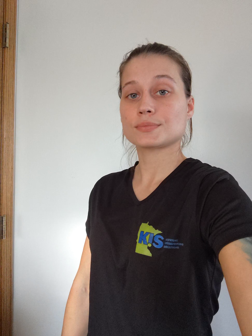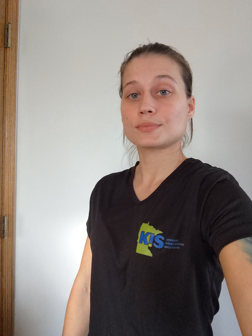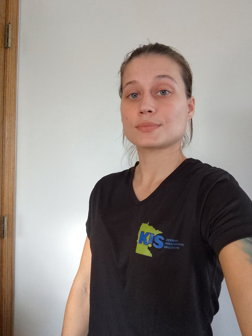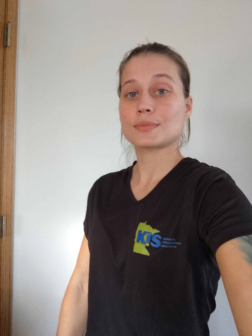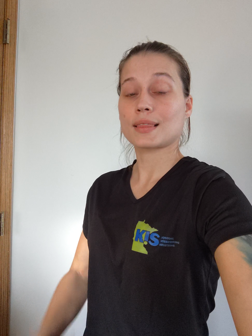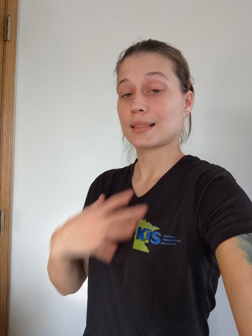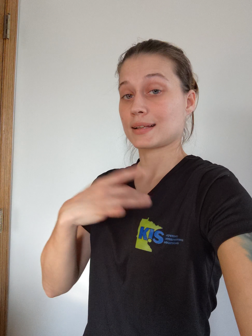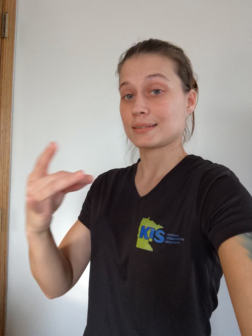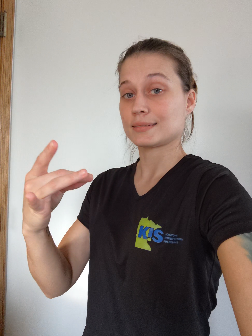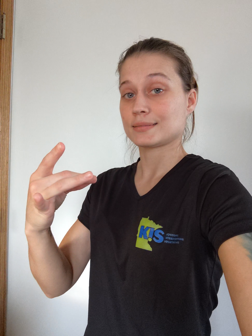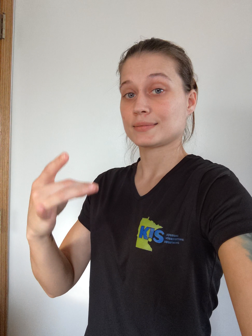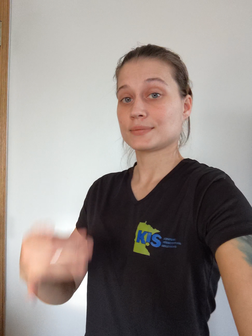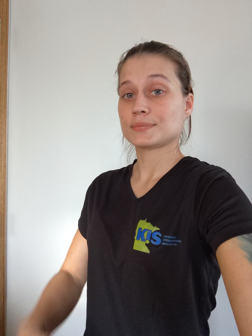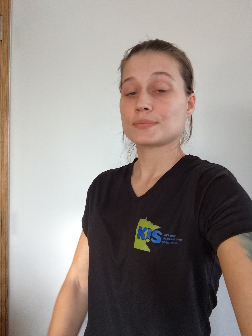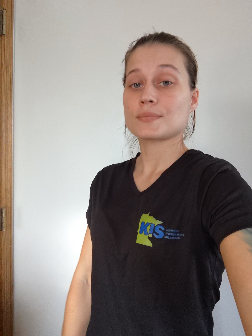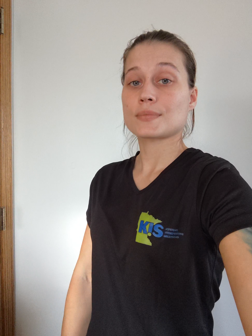like